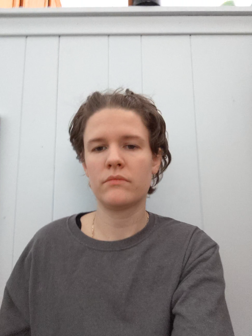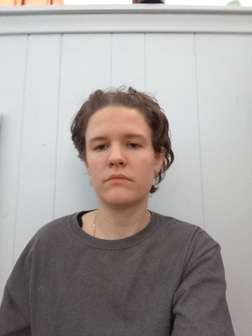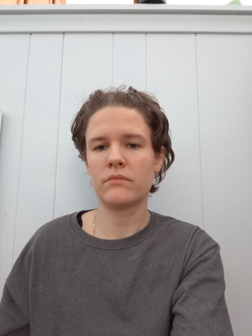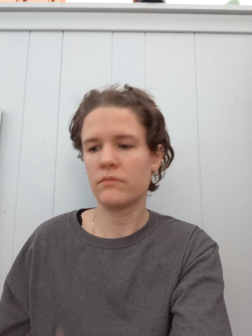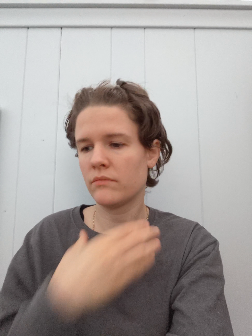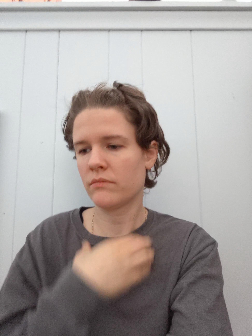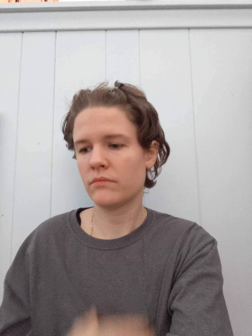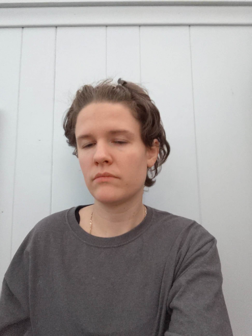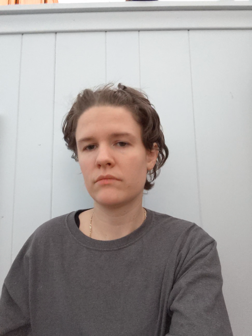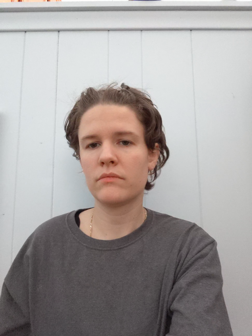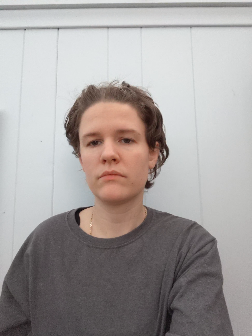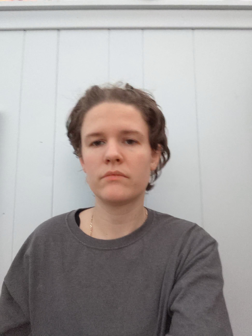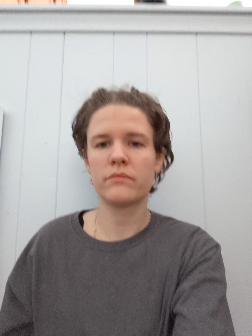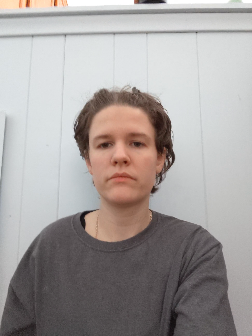hungry